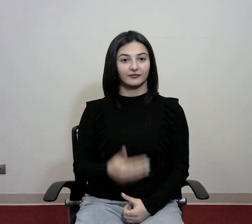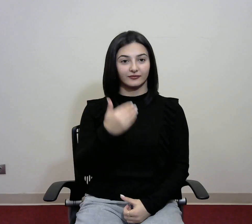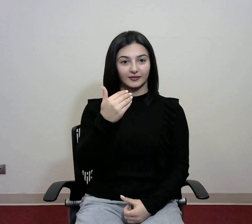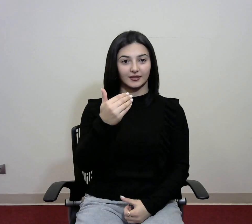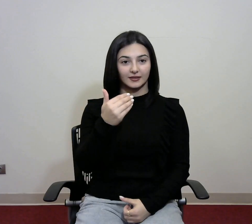siz